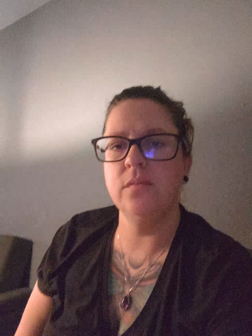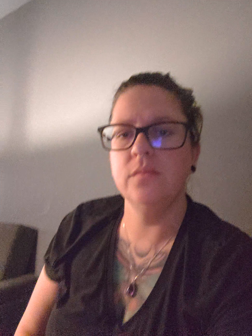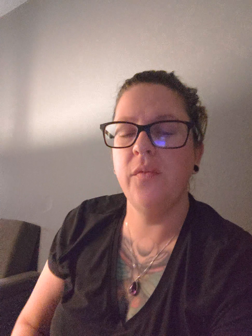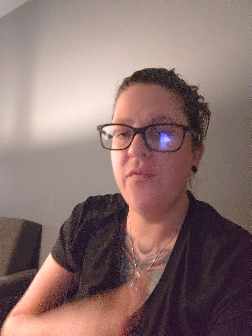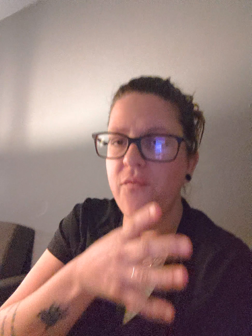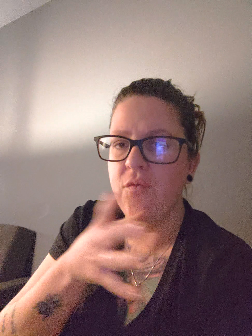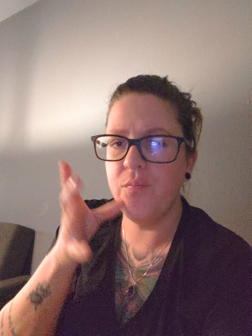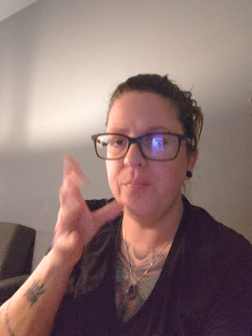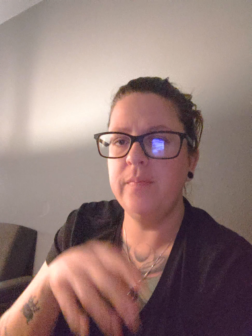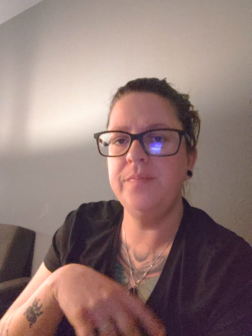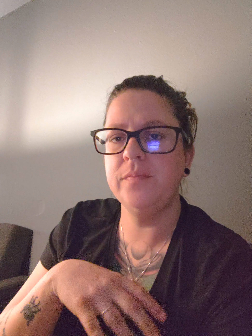farm